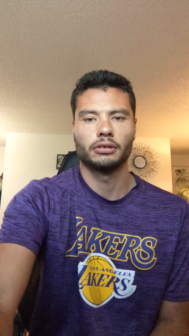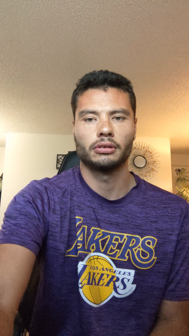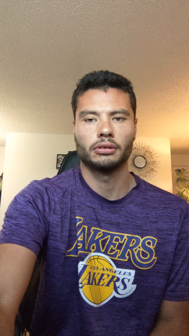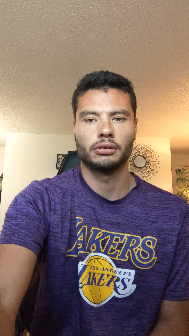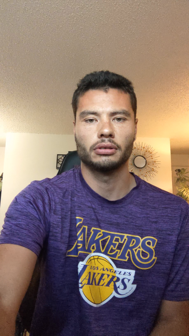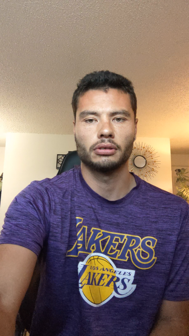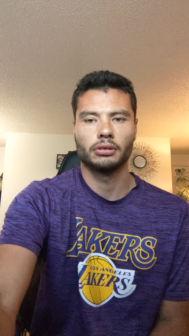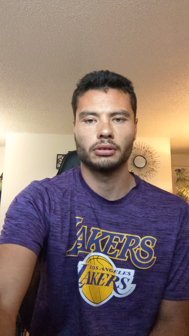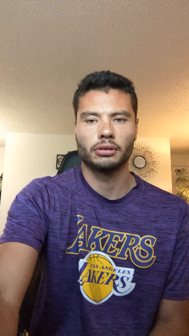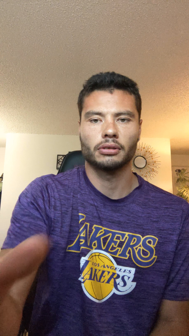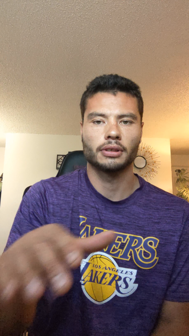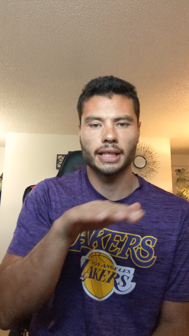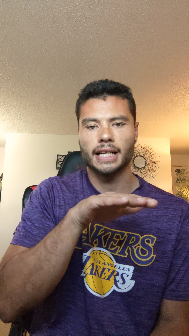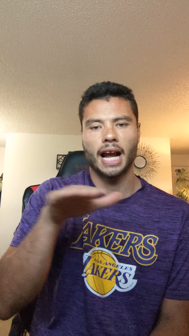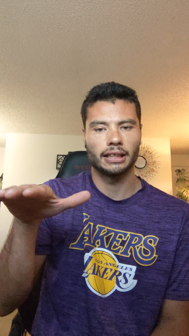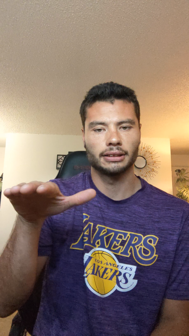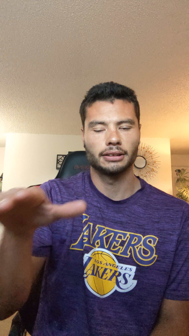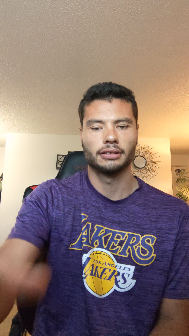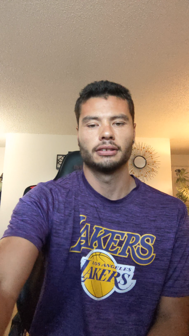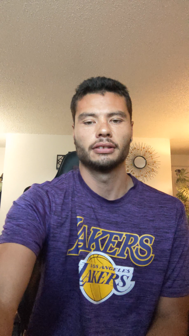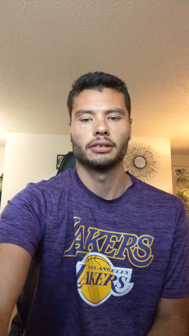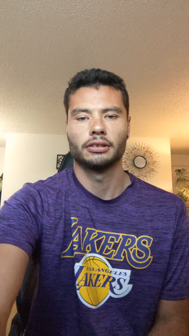nice